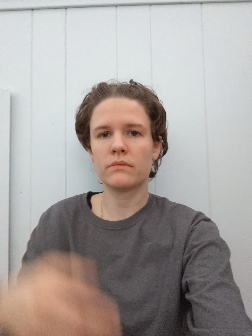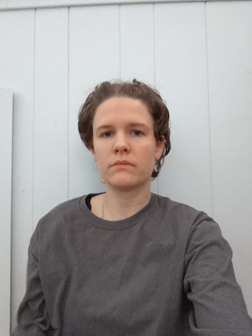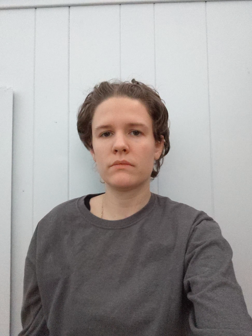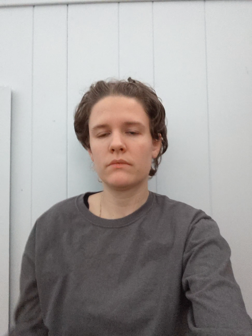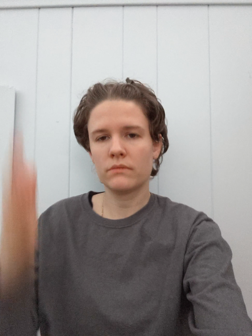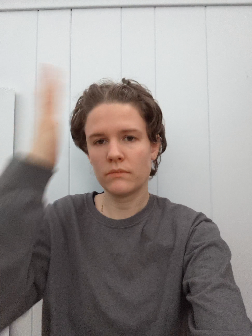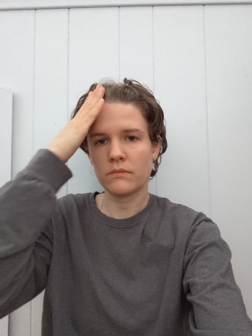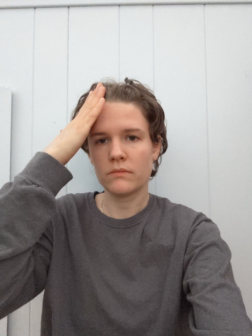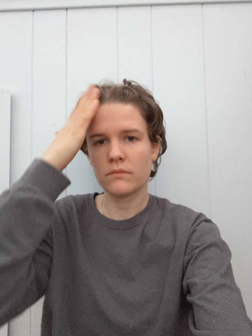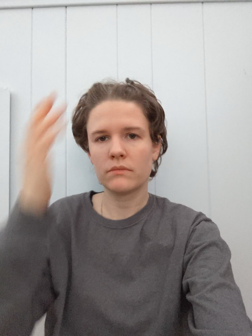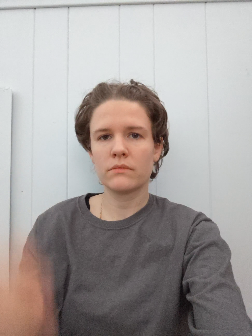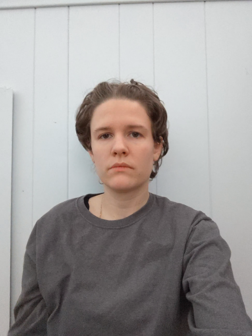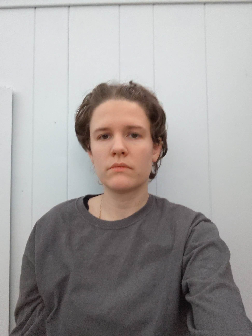hat